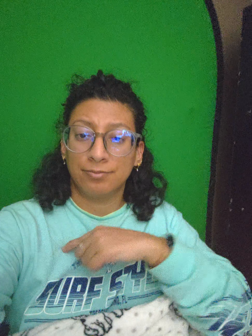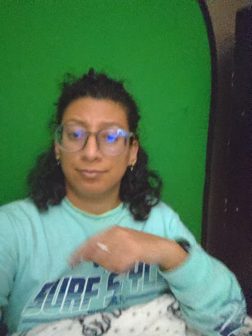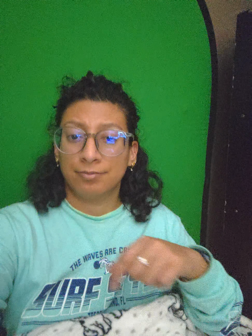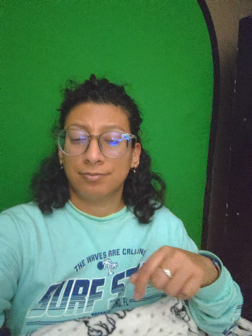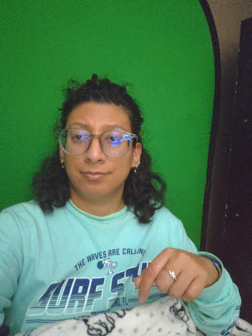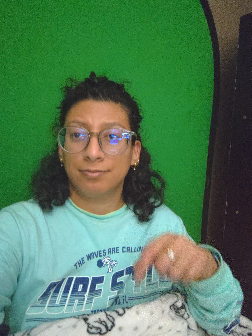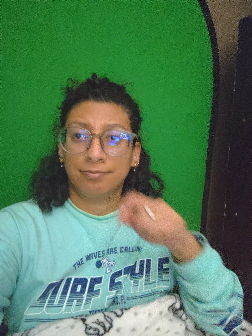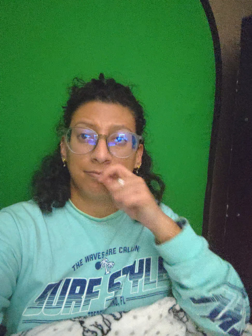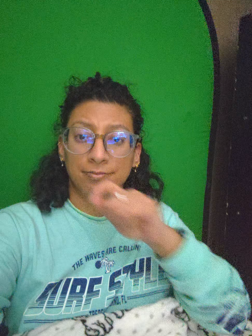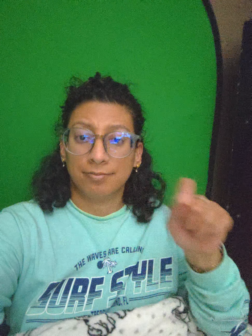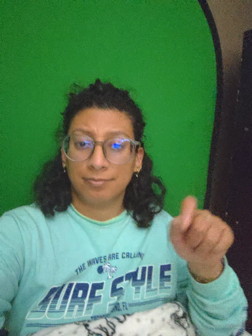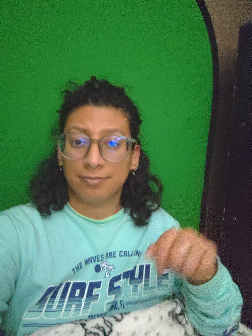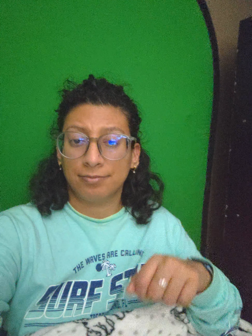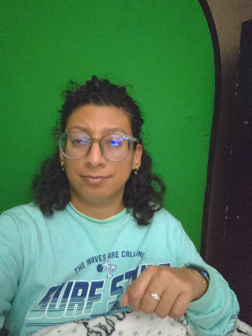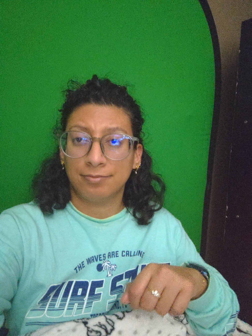pencil